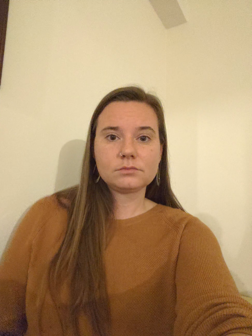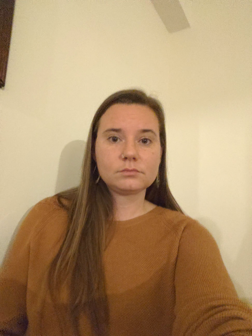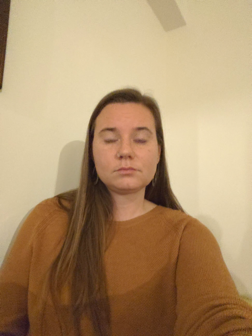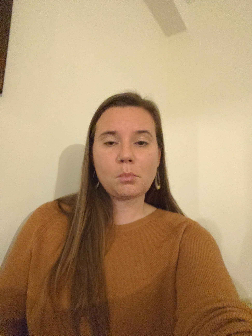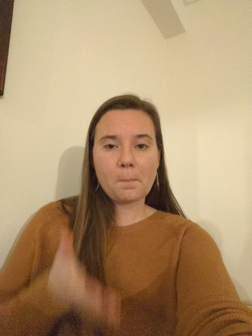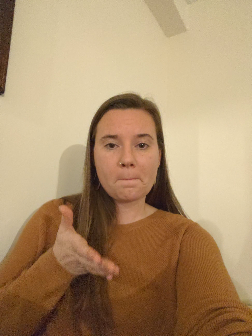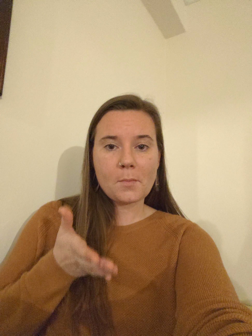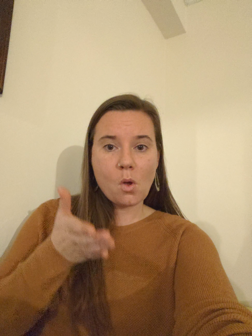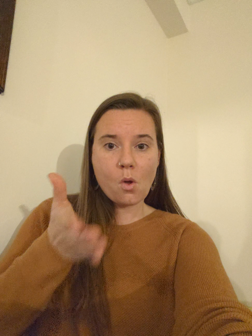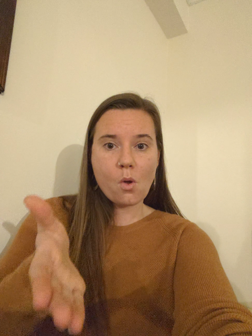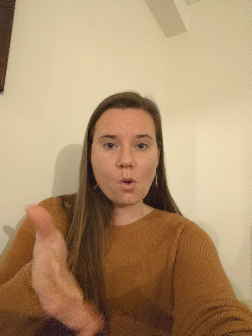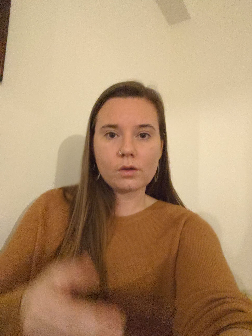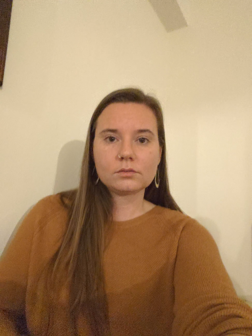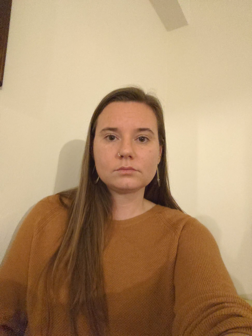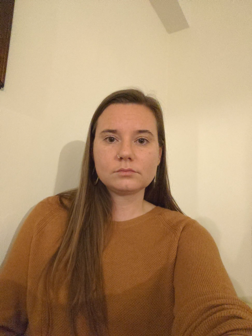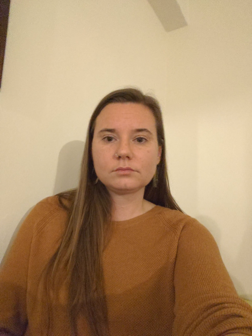boat